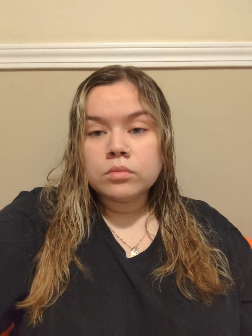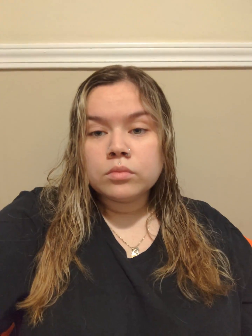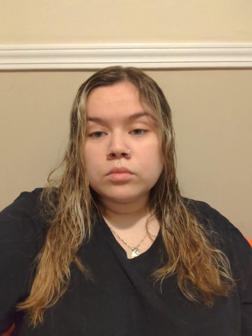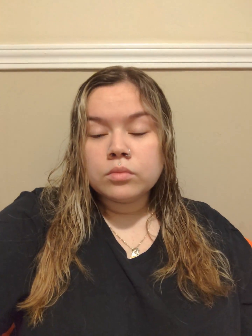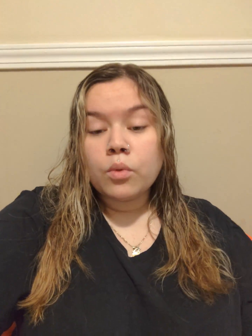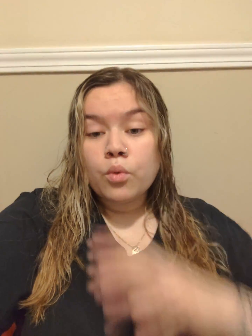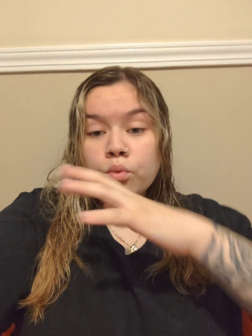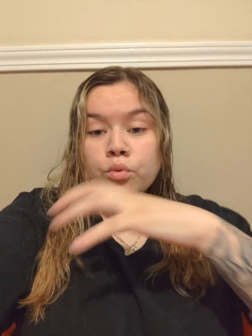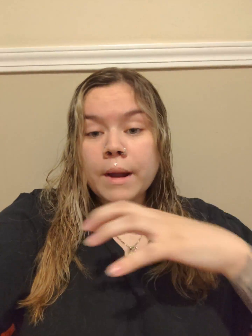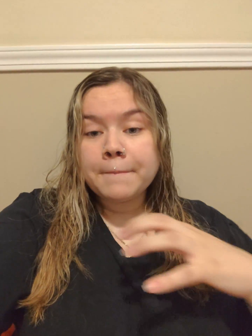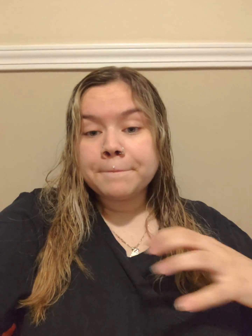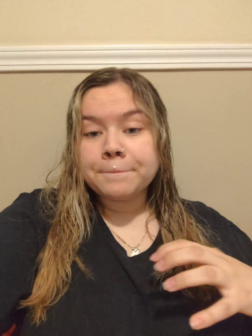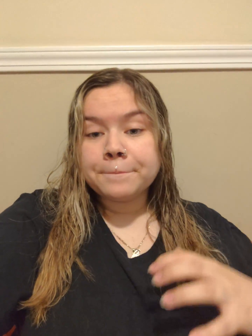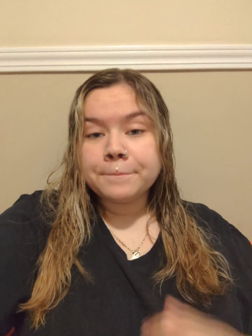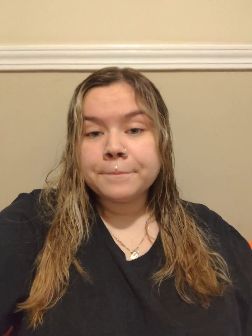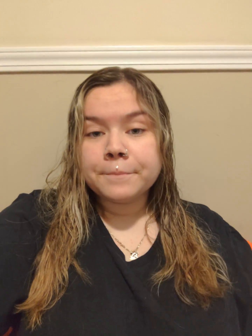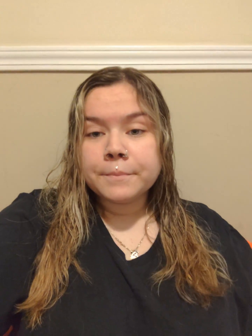grapes